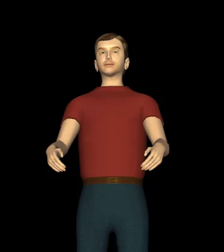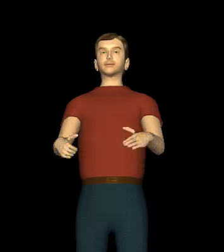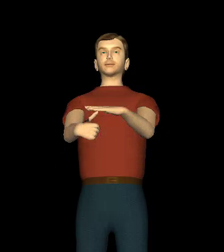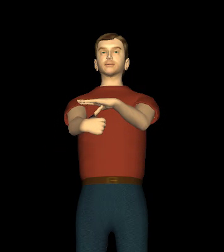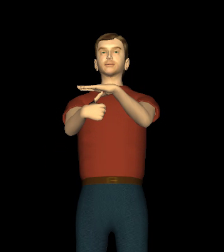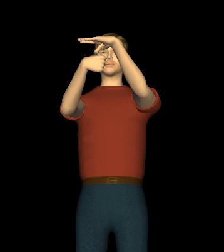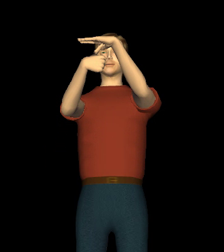عاصمة